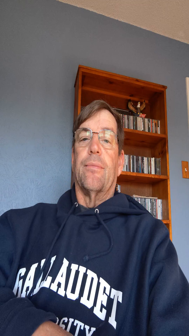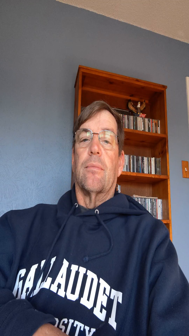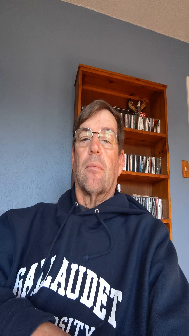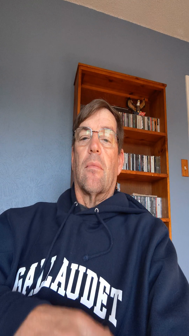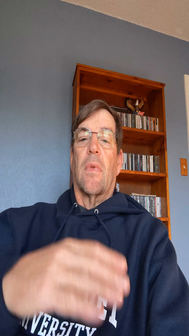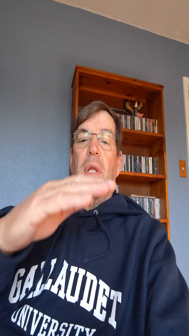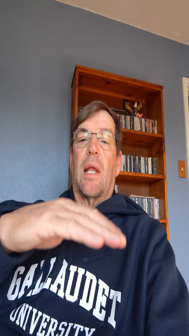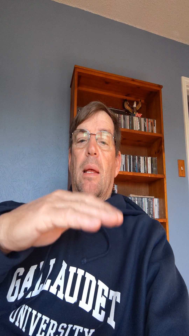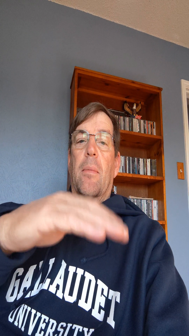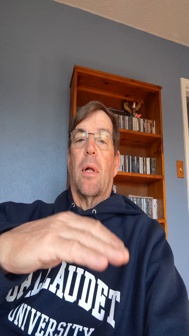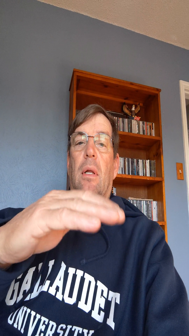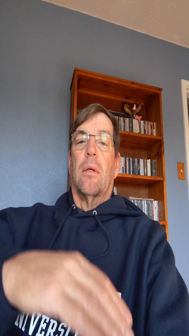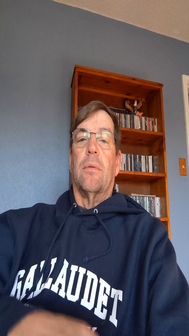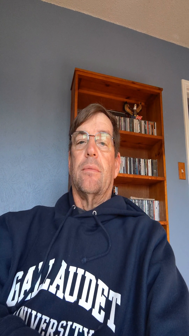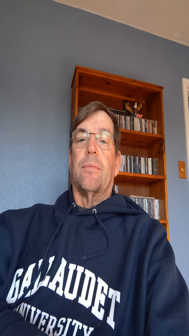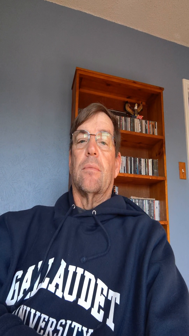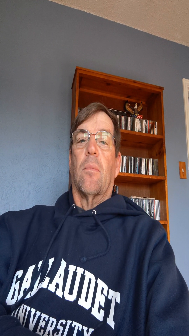table